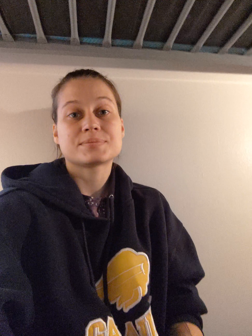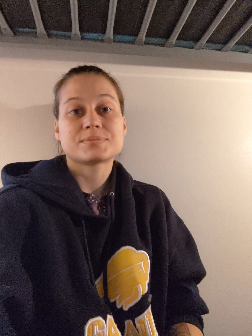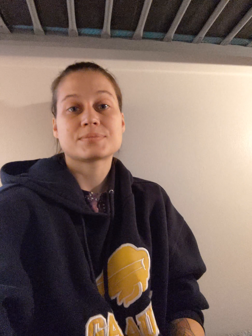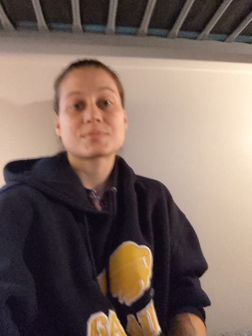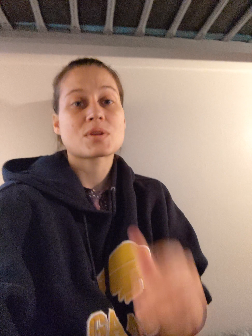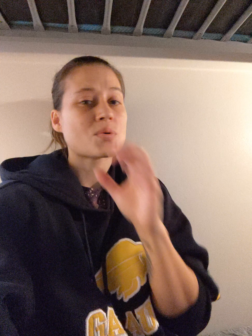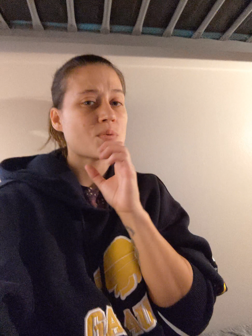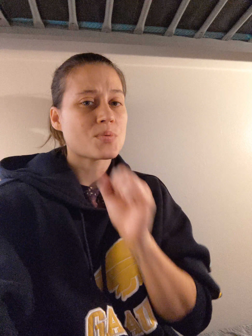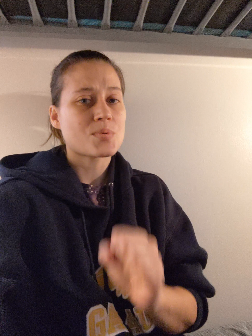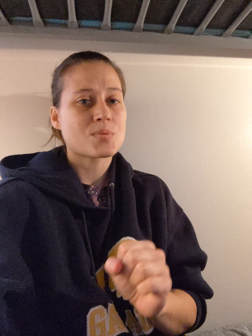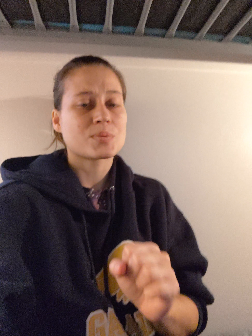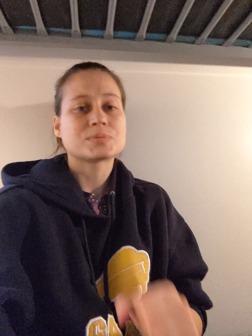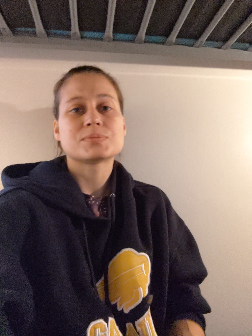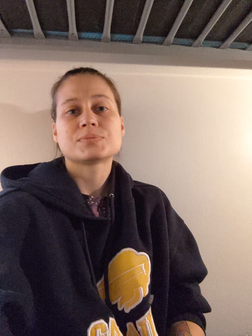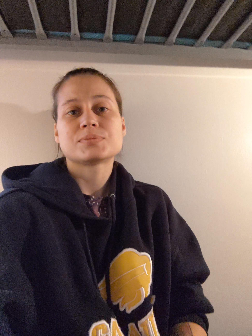old